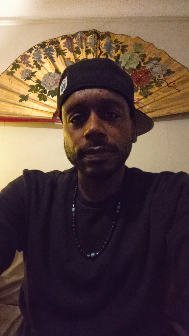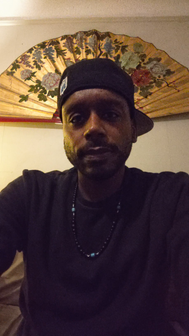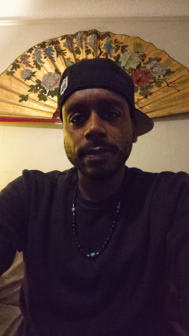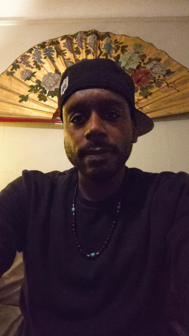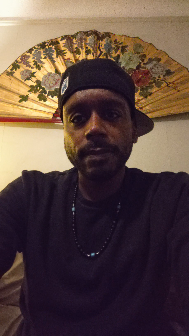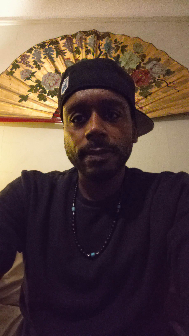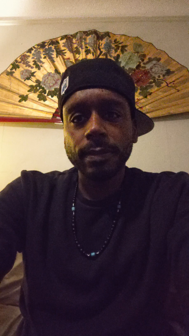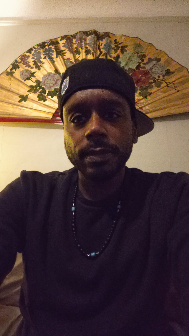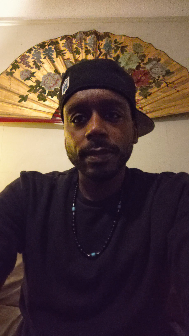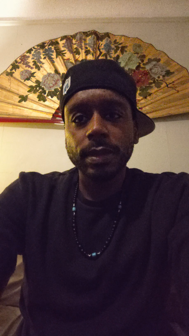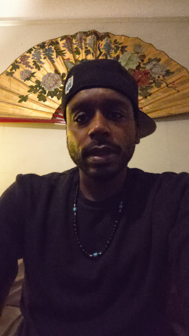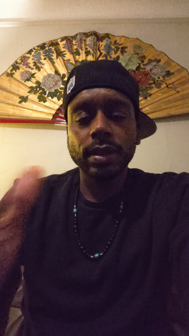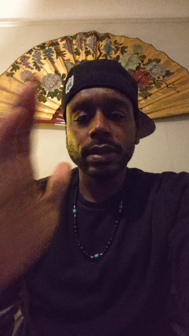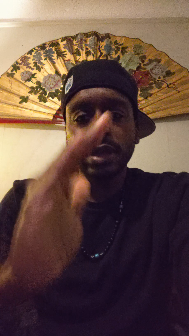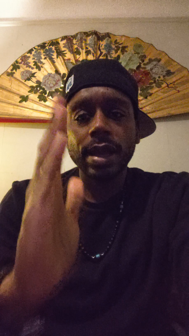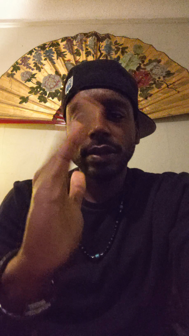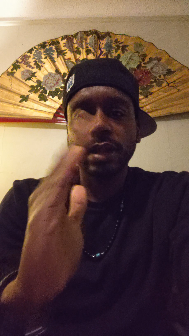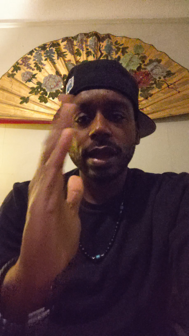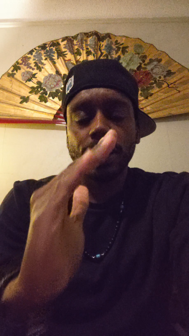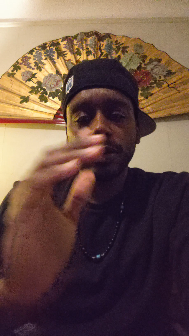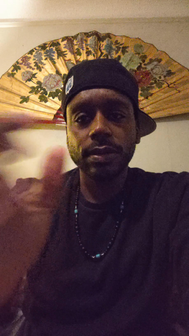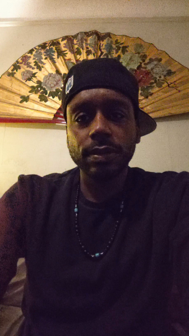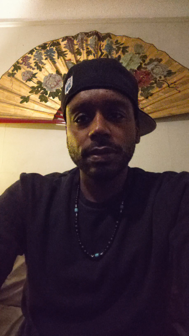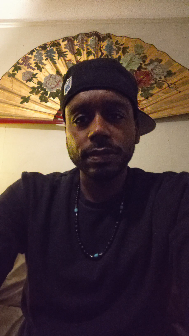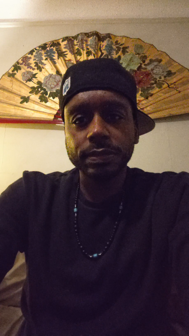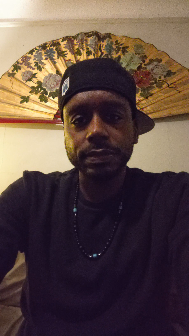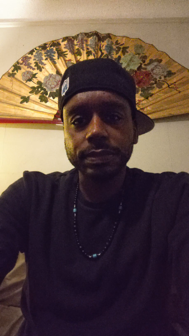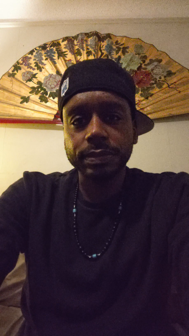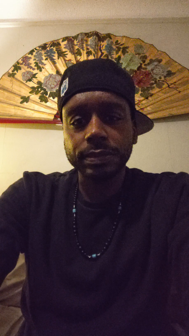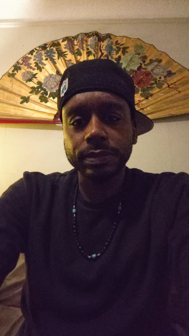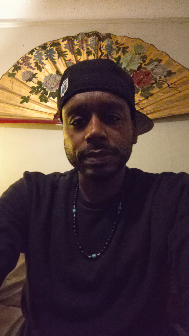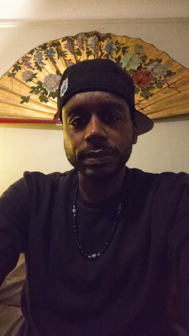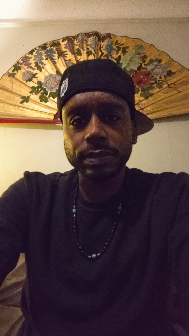downtown